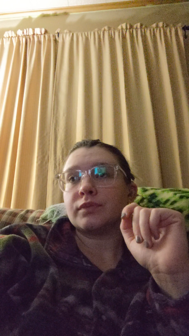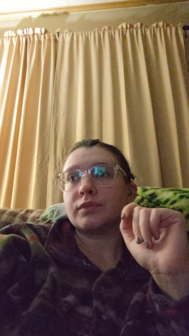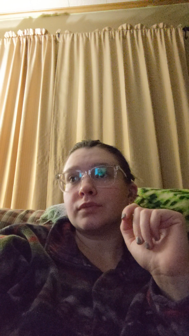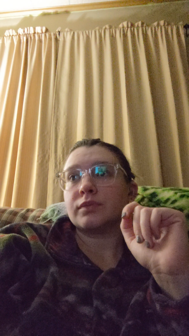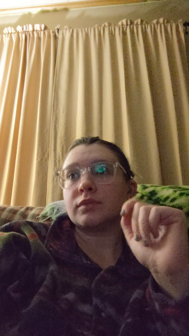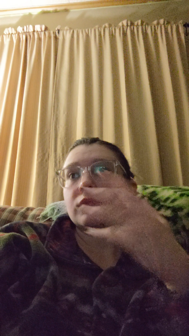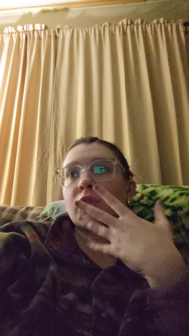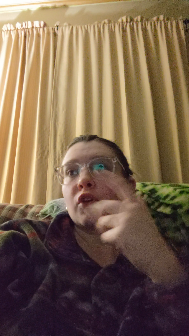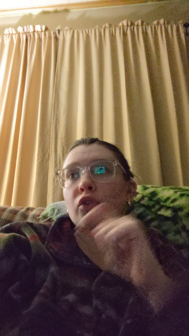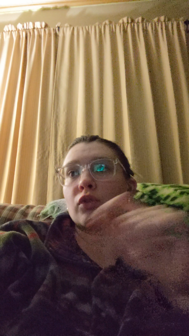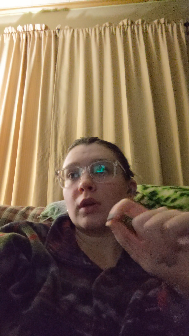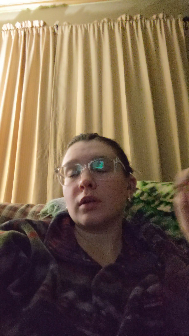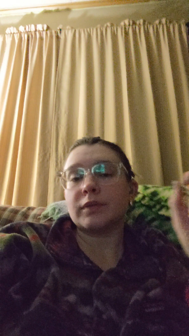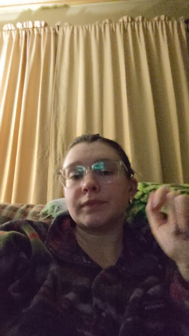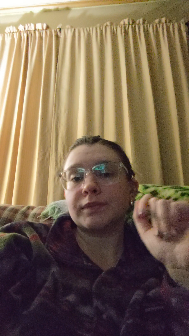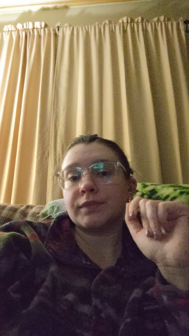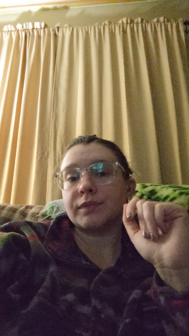crayon